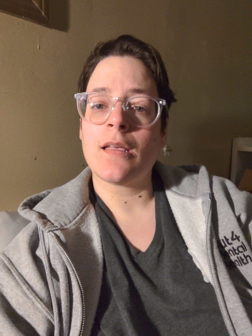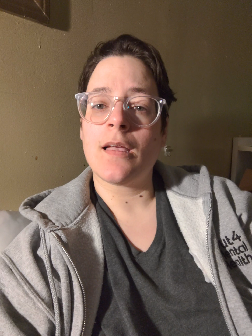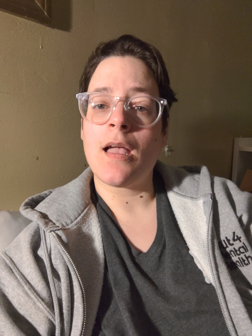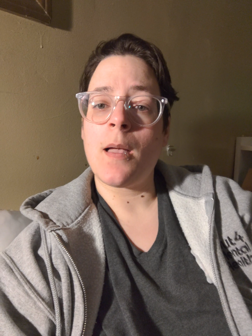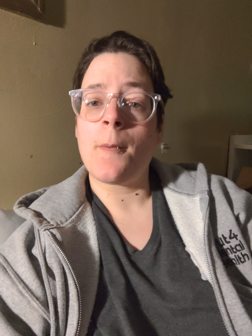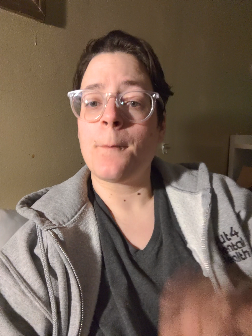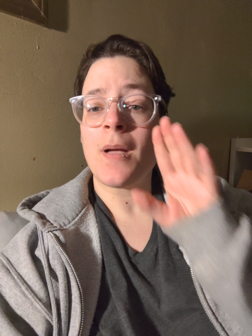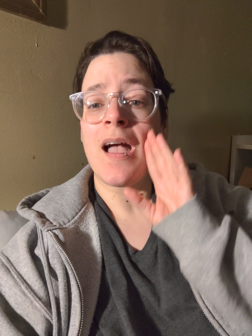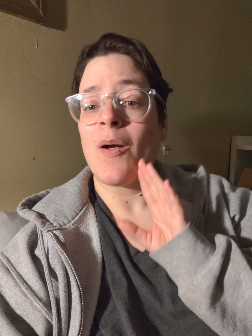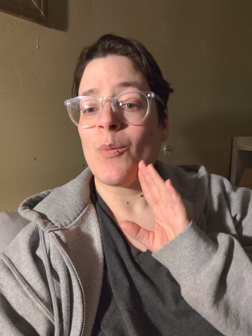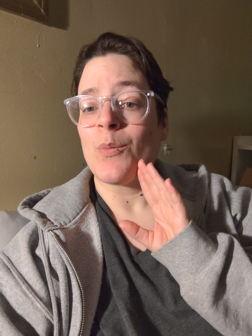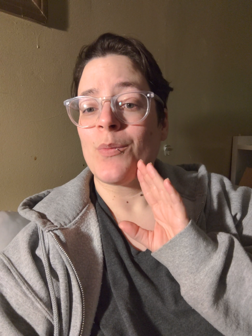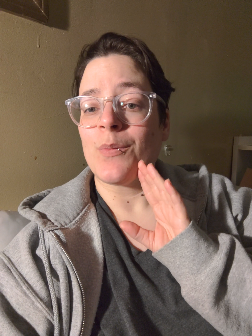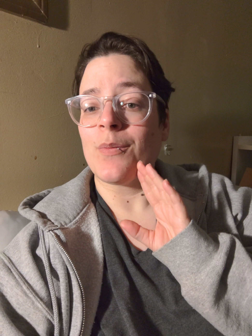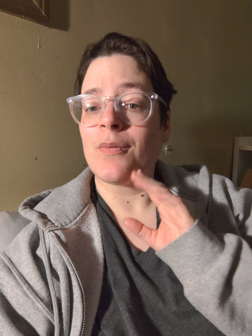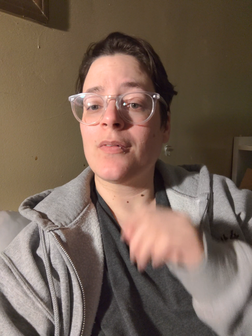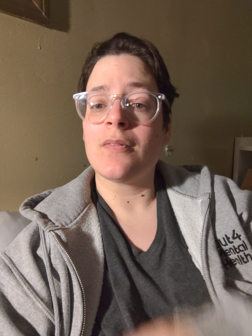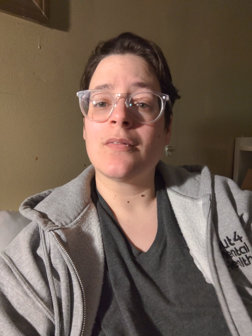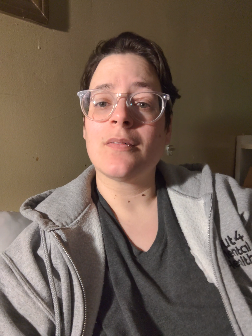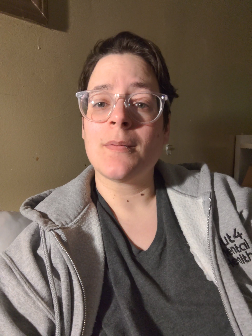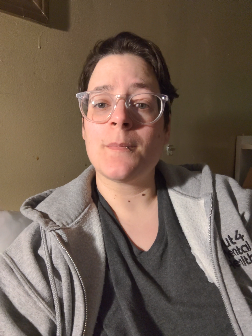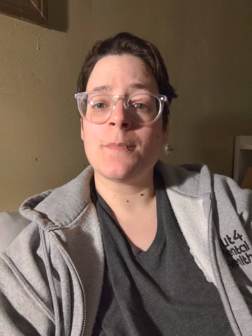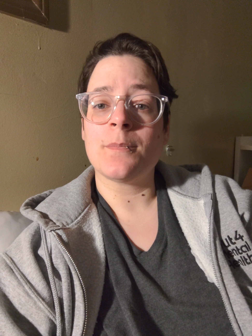brown